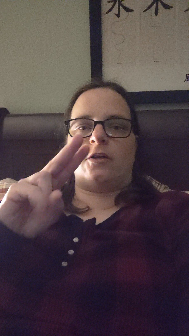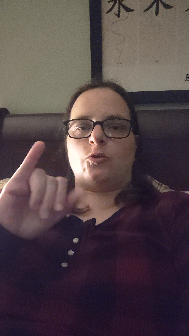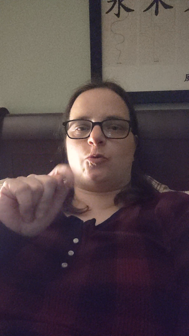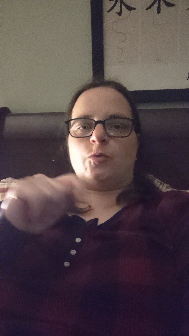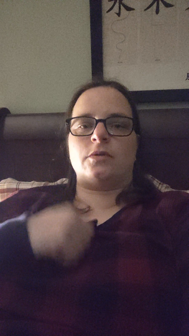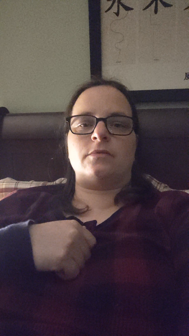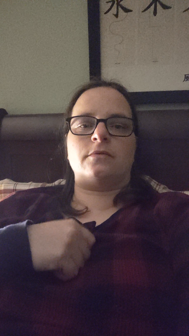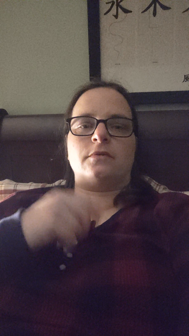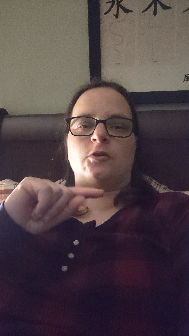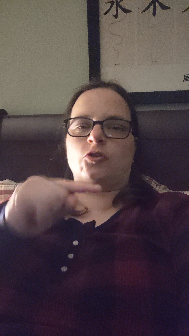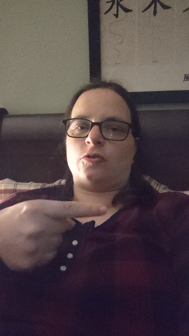hurt